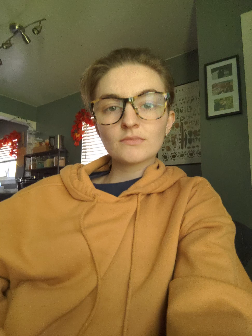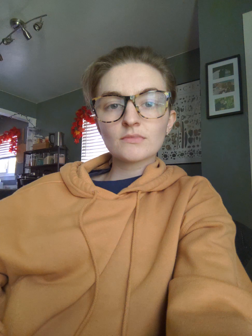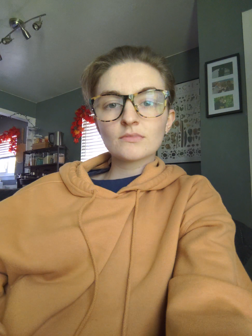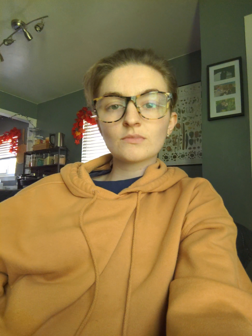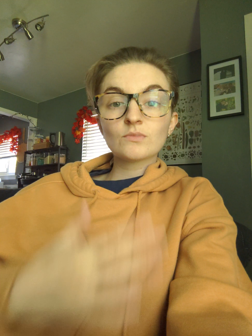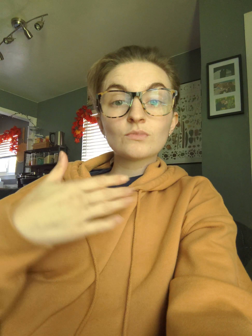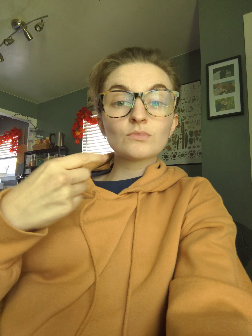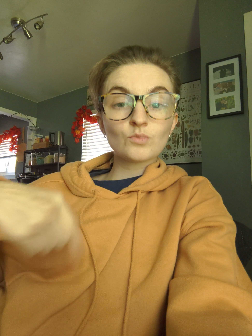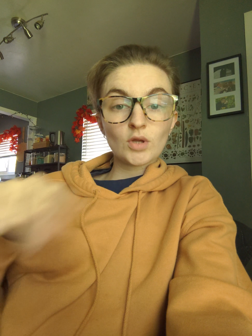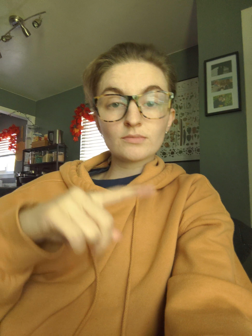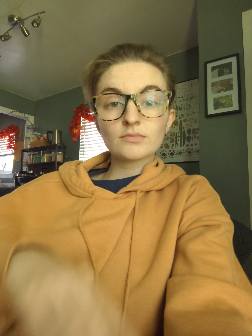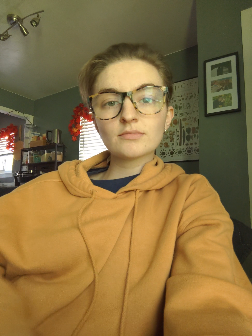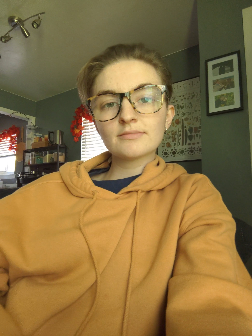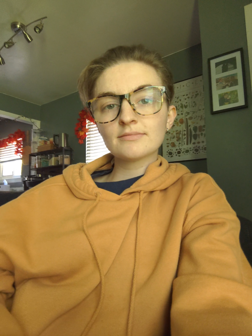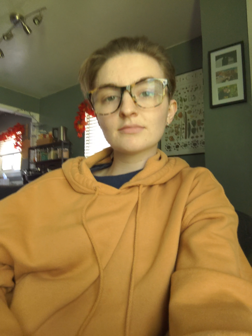around